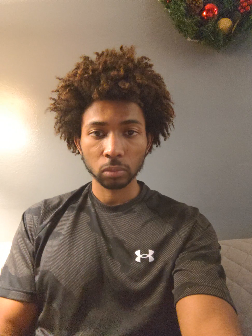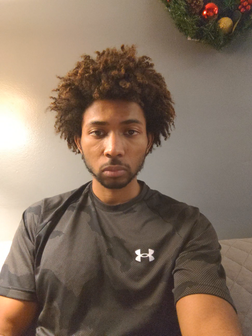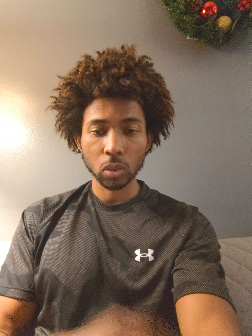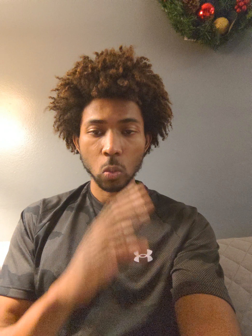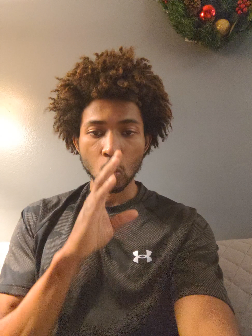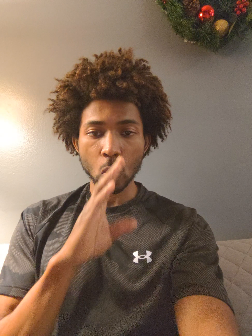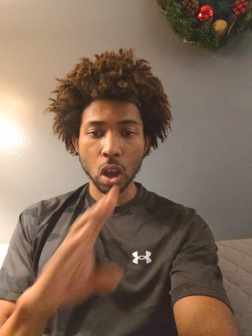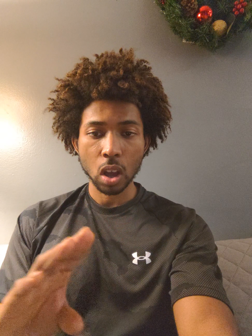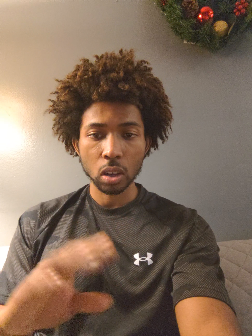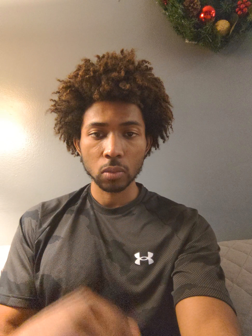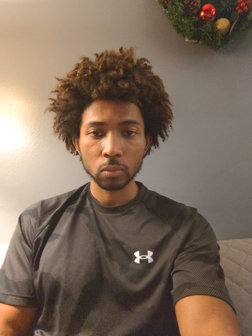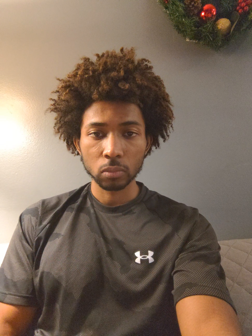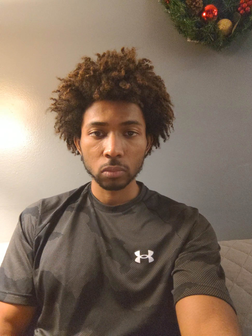quiet